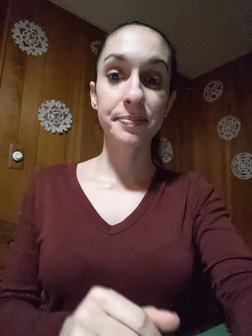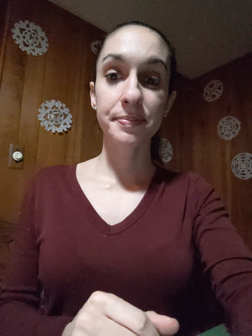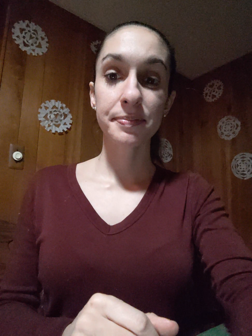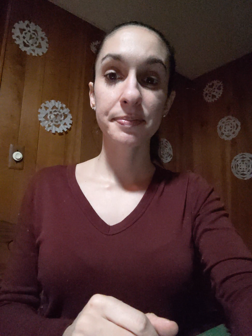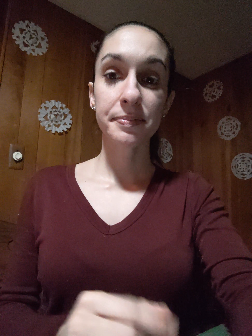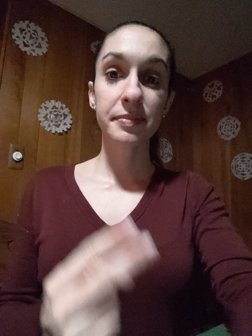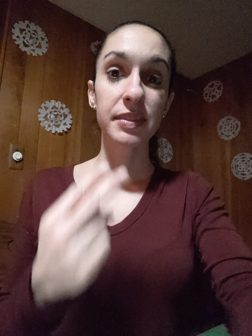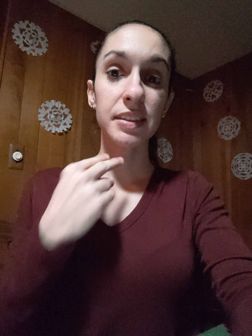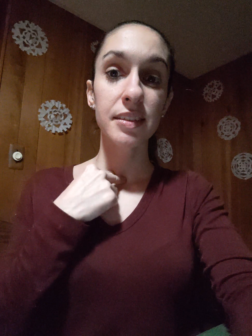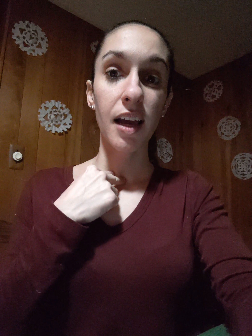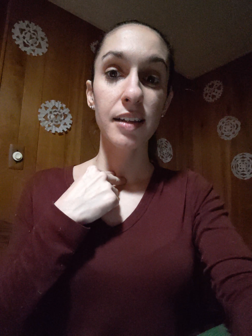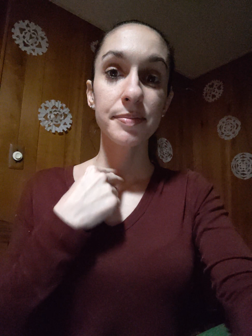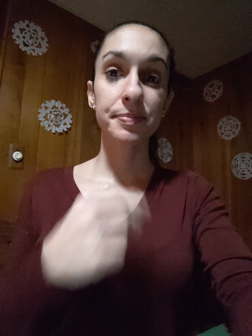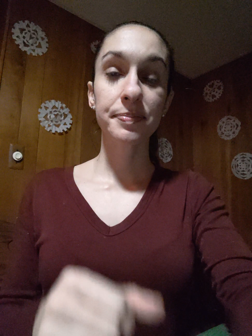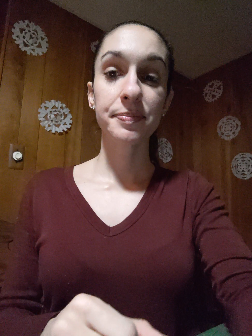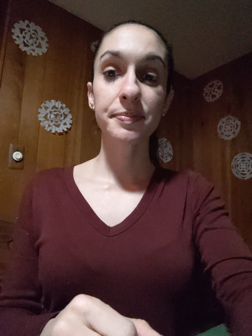stuck